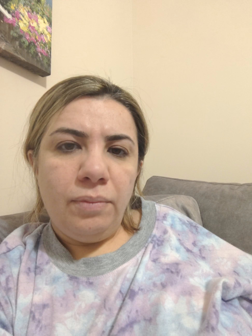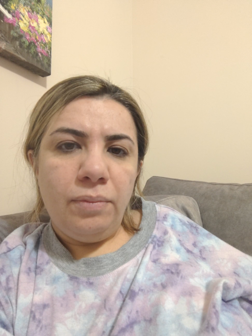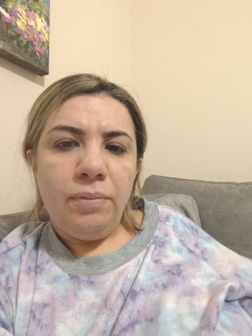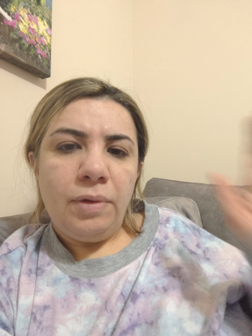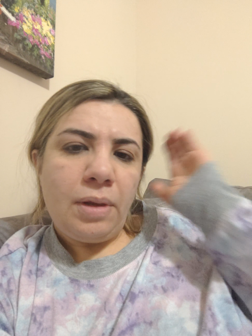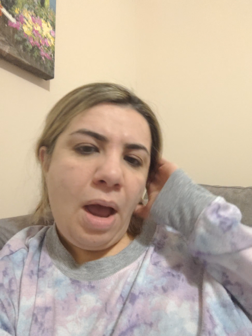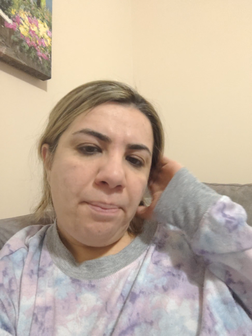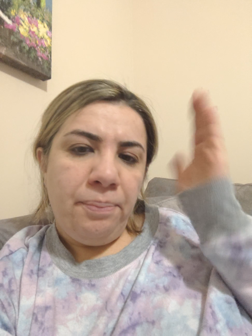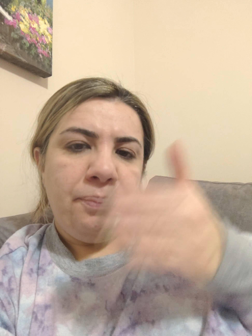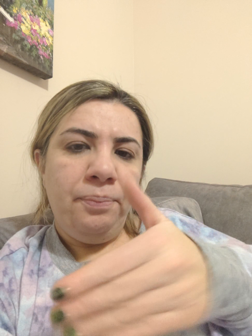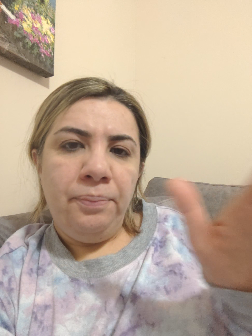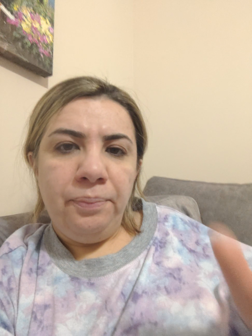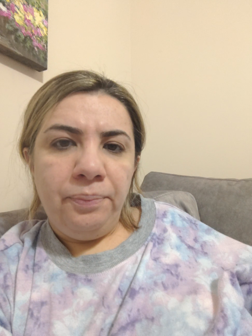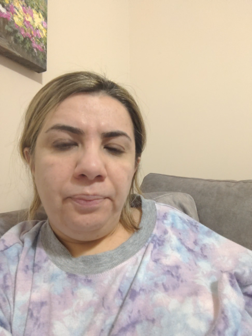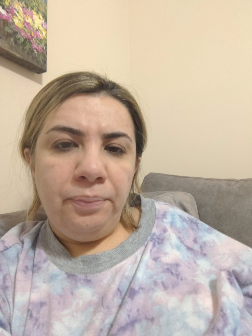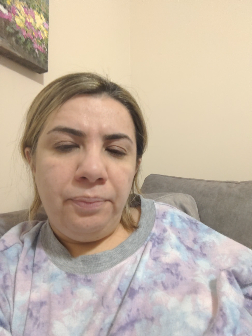bedroom